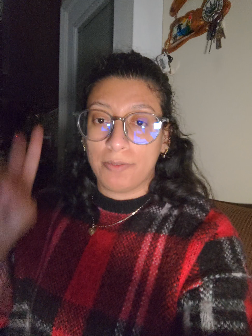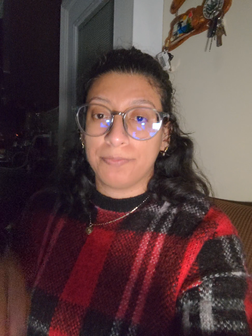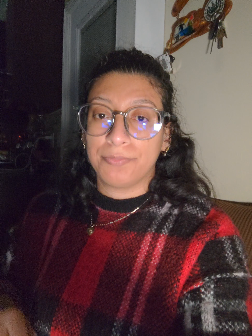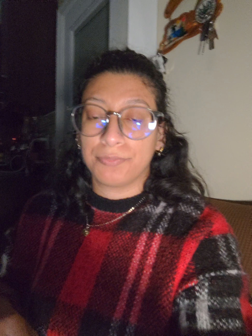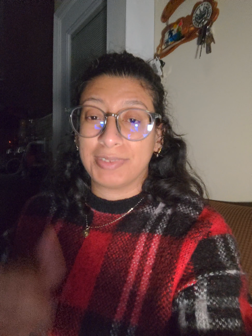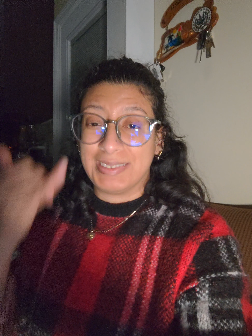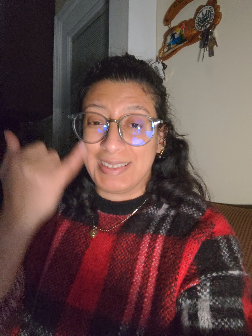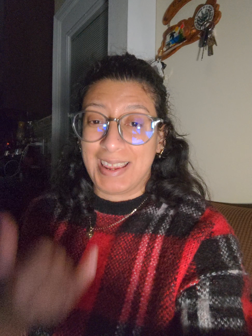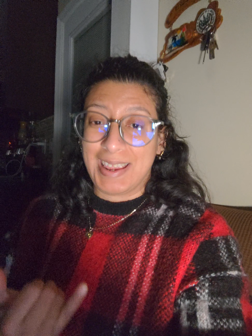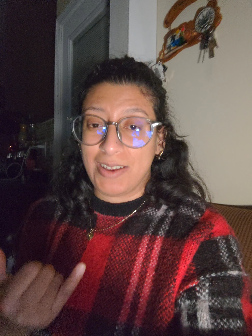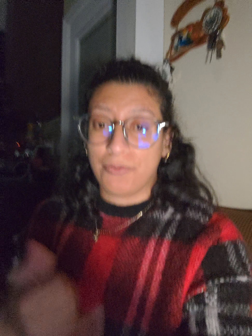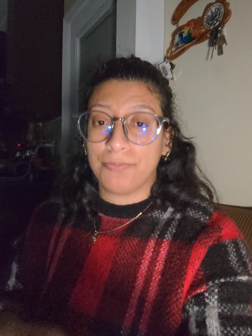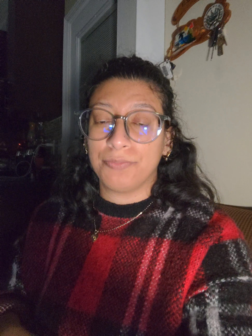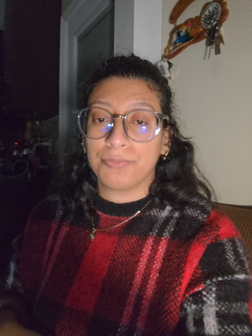now